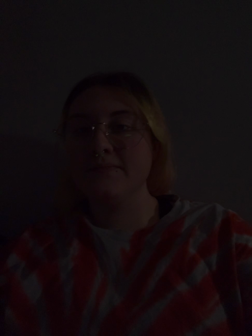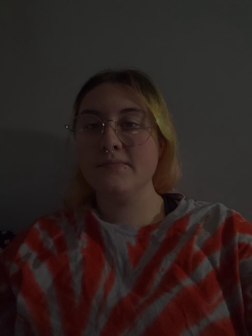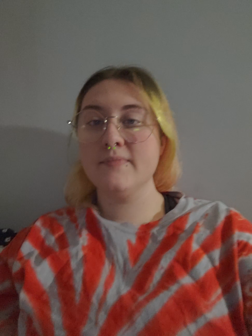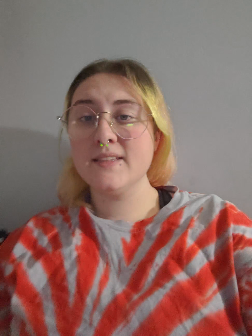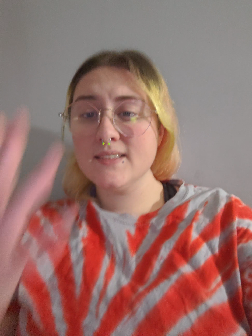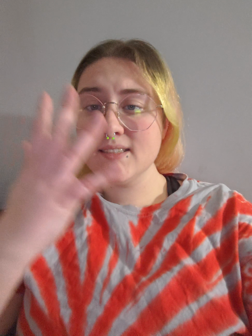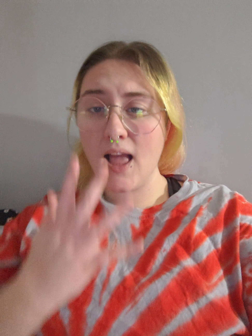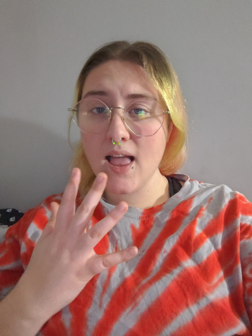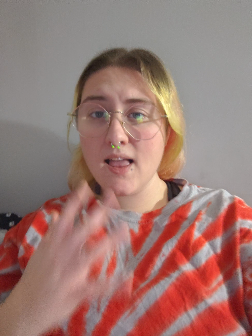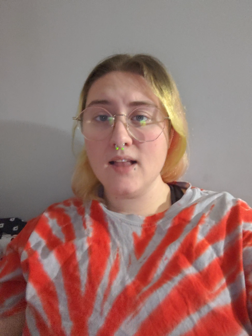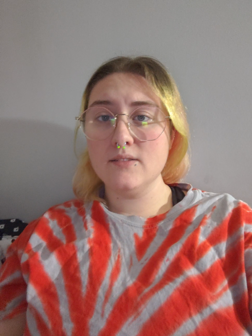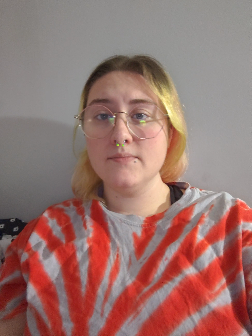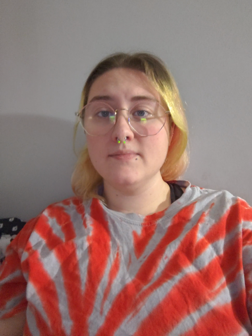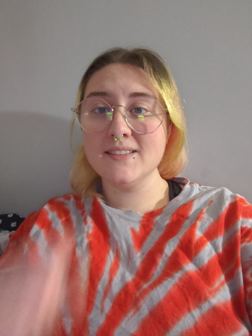sad